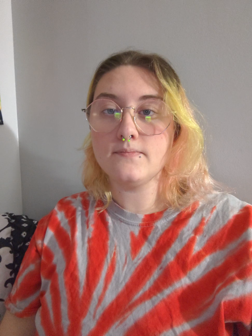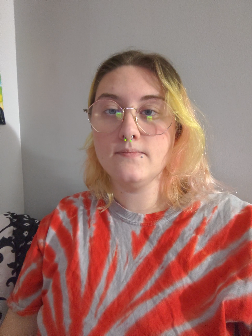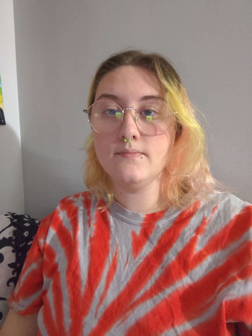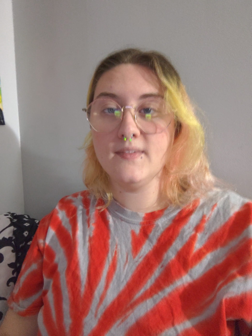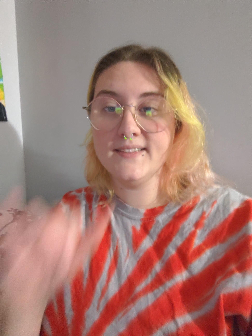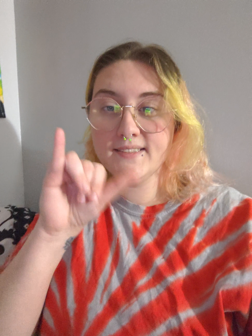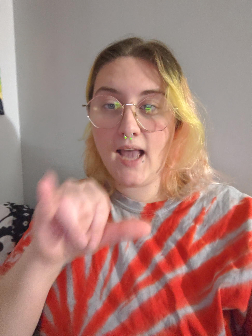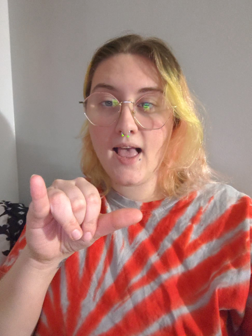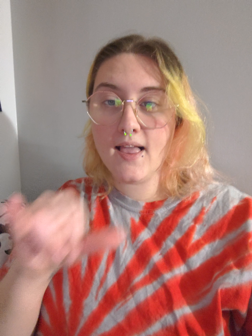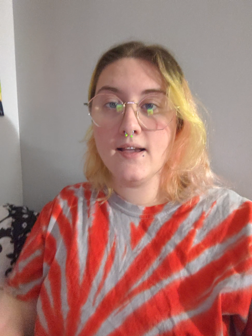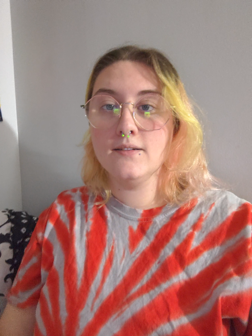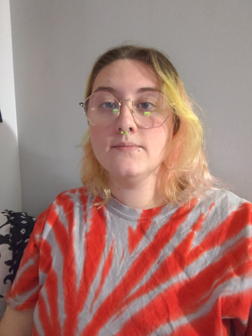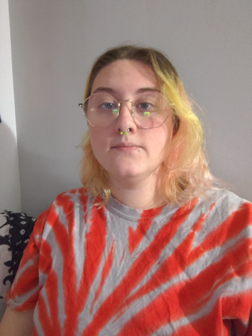stay